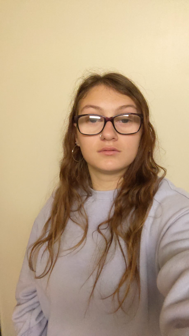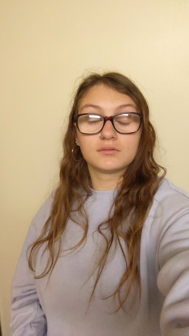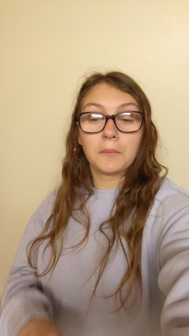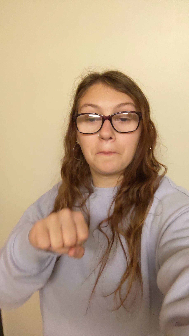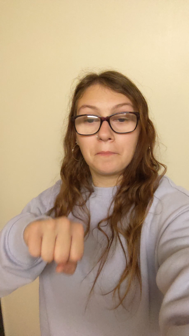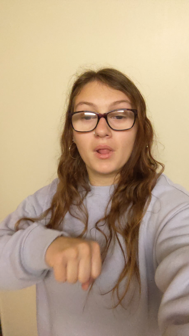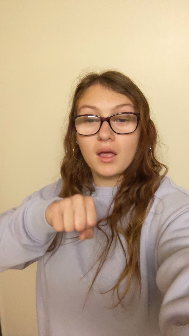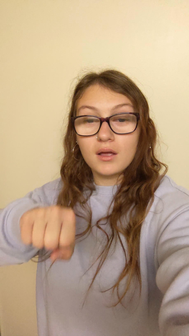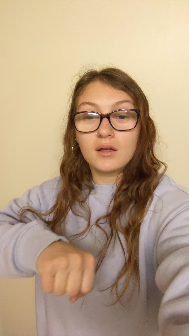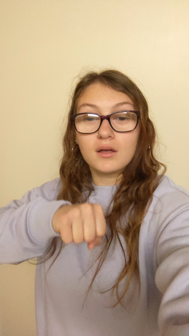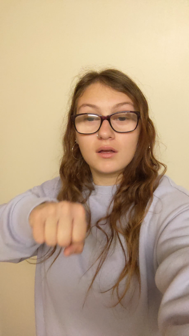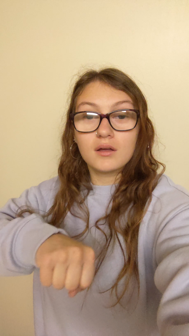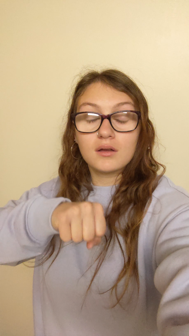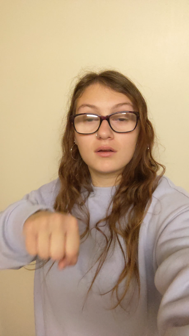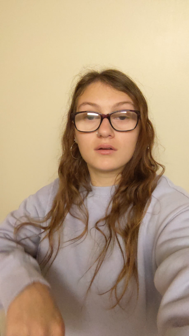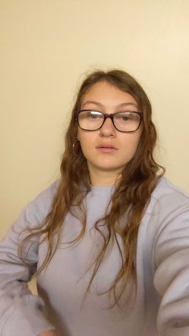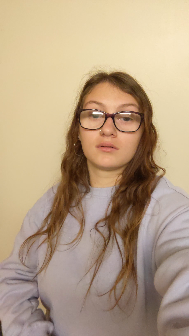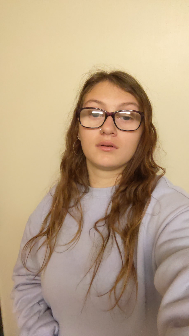bicycle